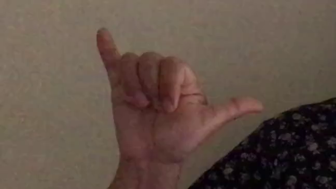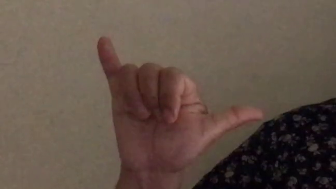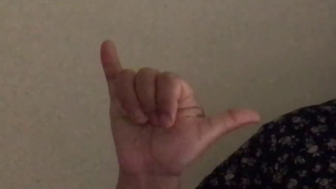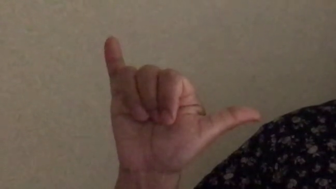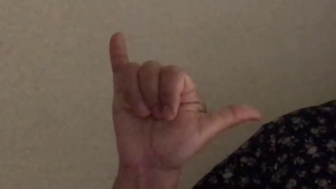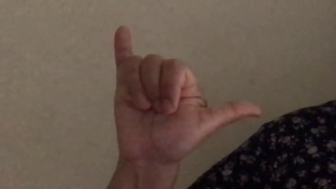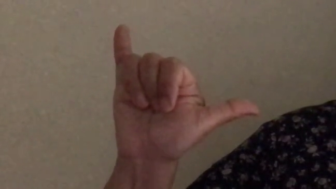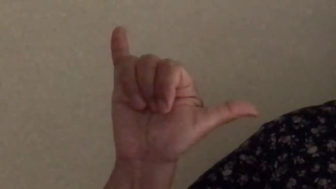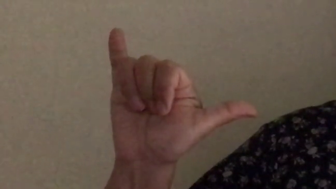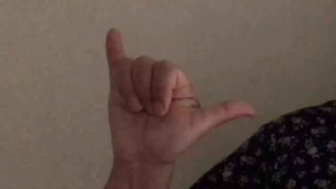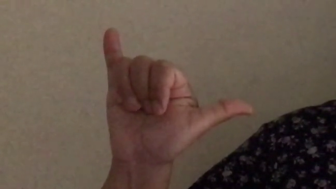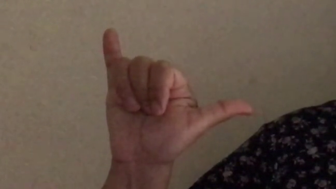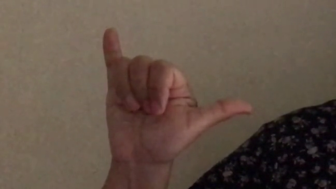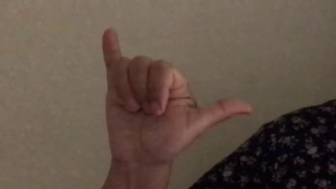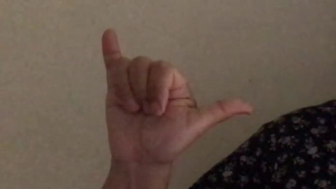ड